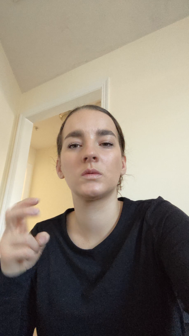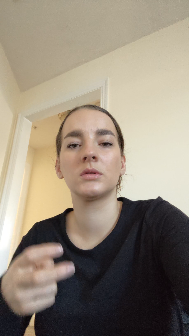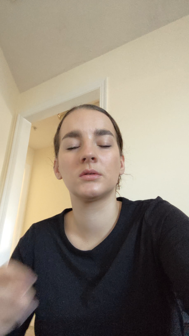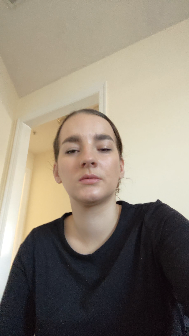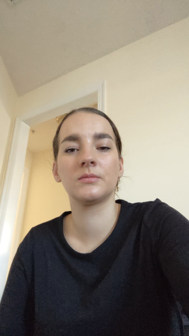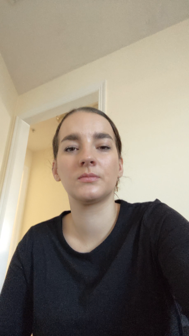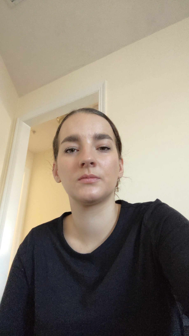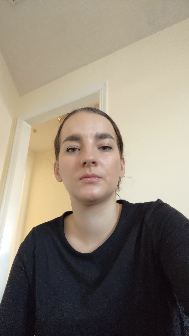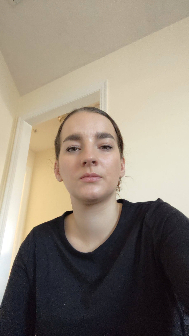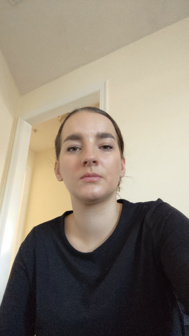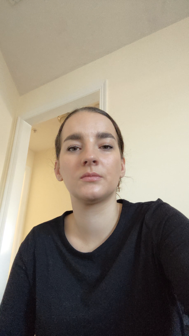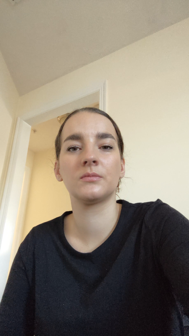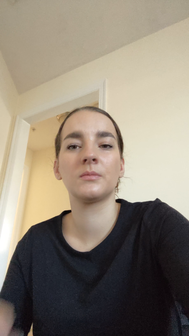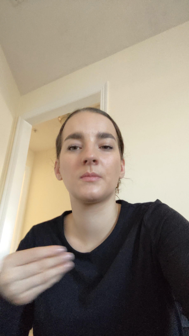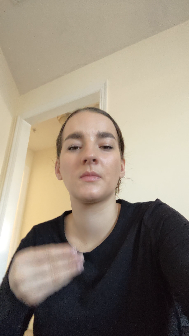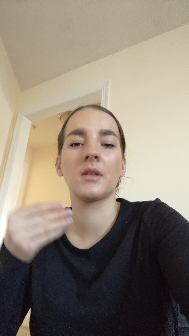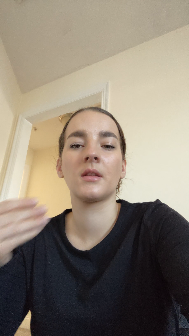buy